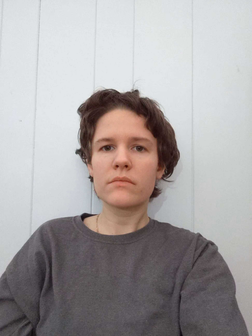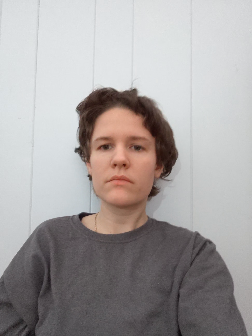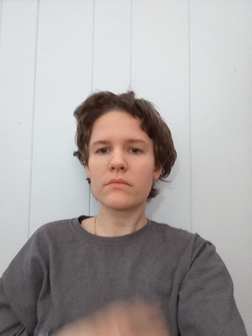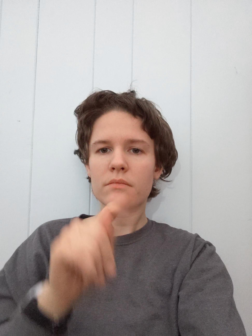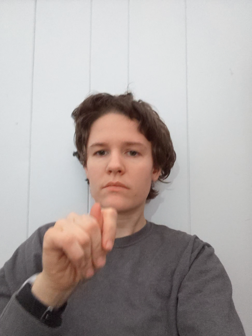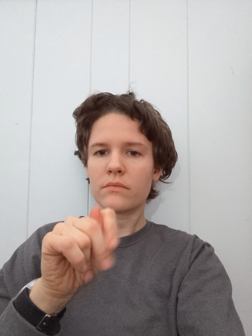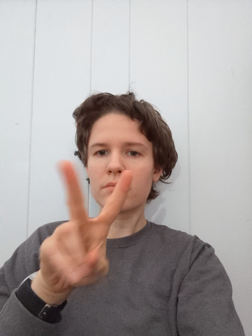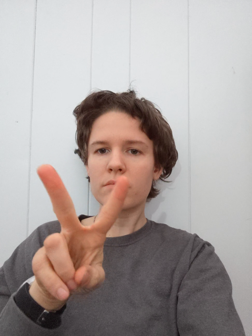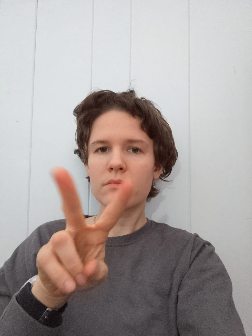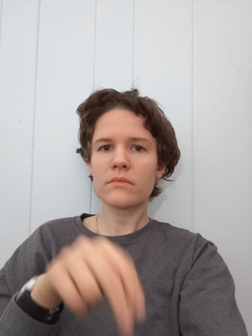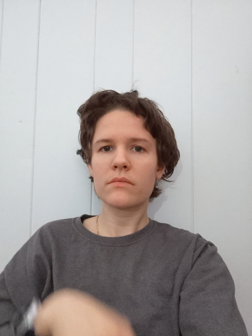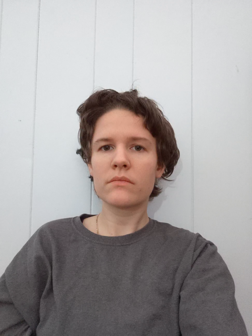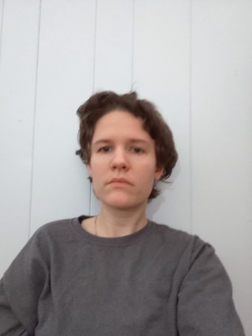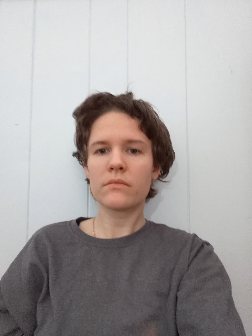TV